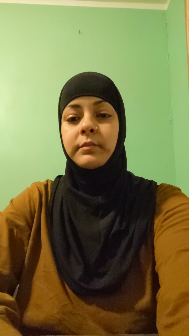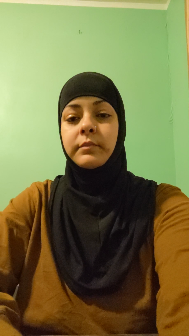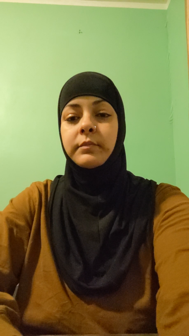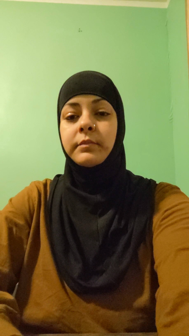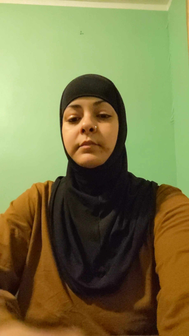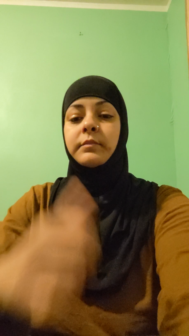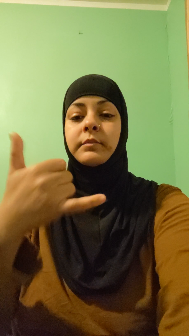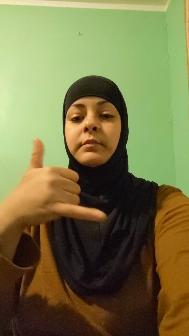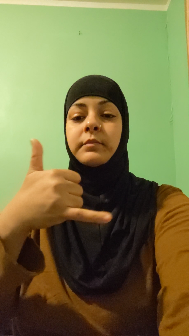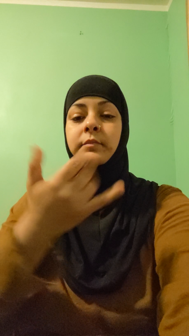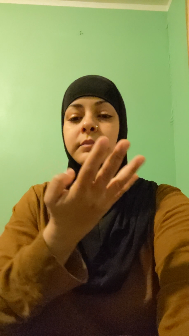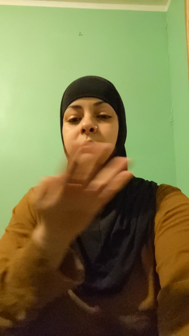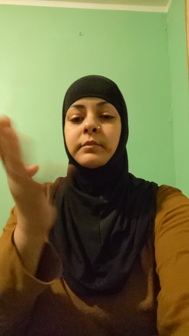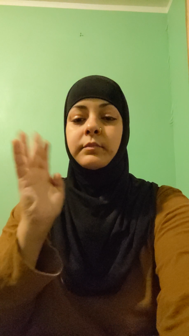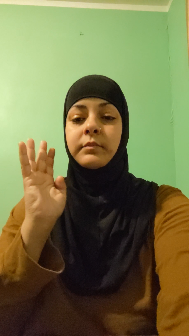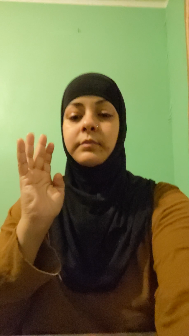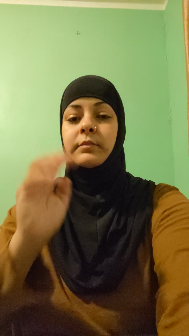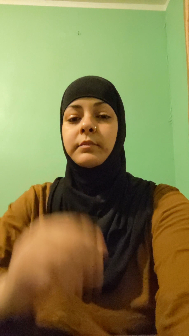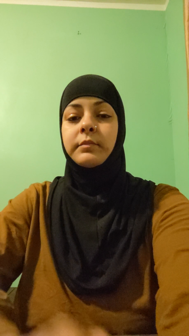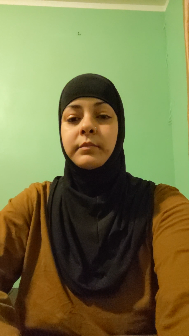playpen